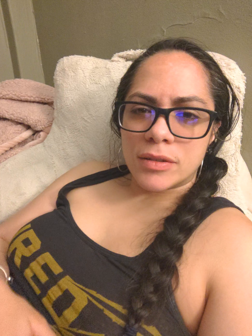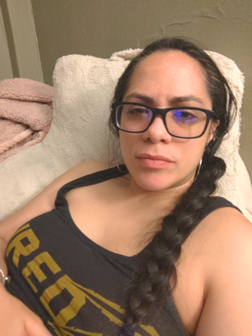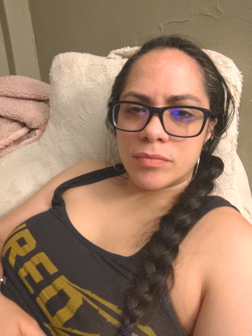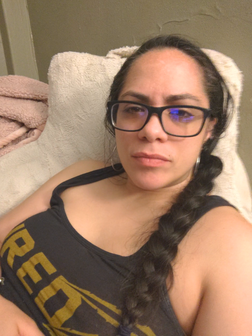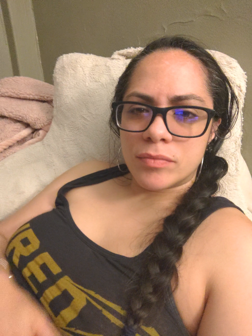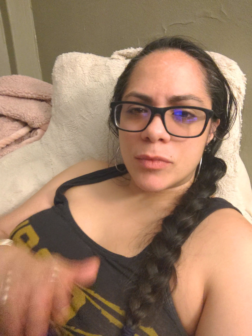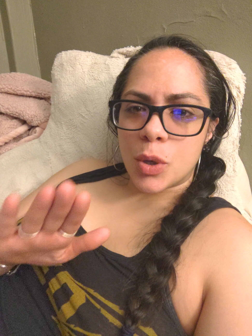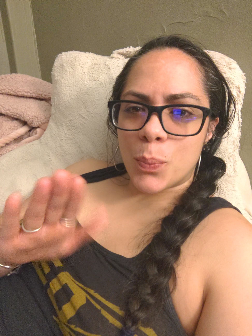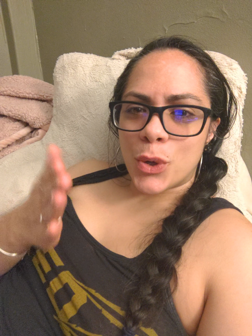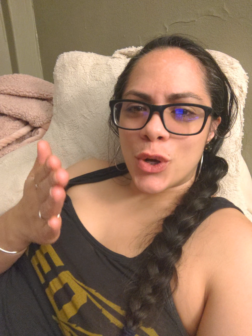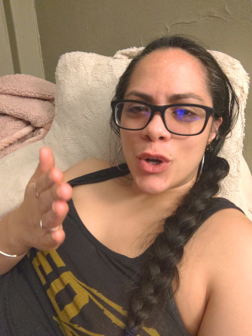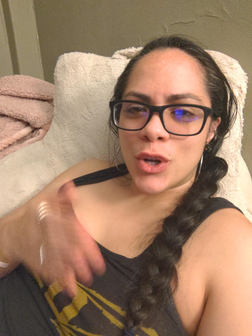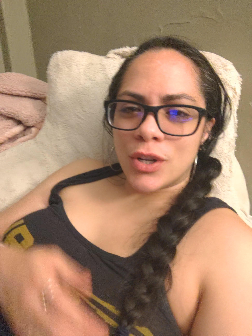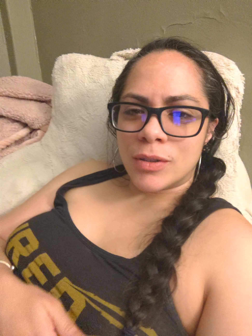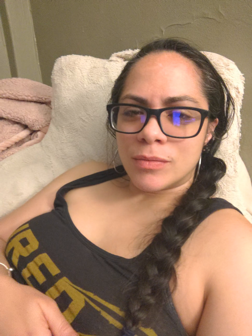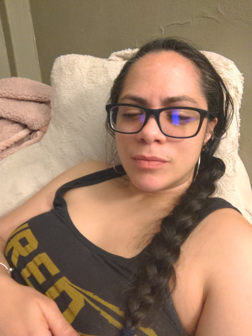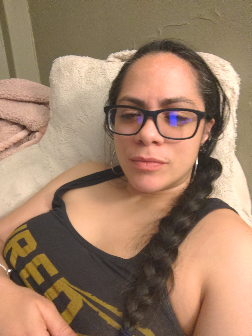book